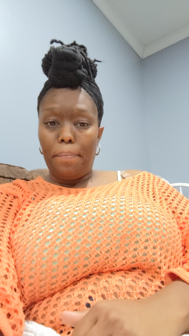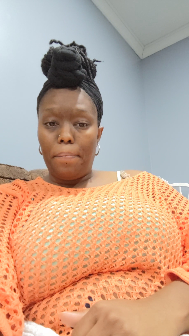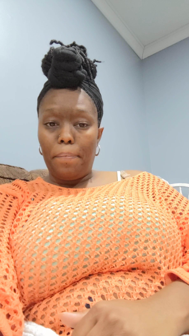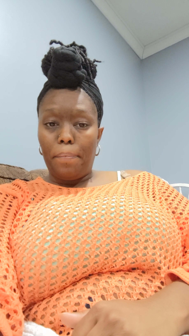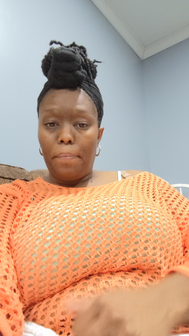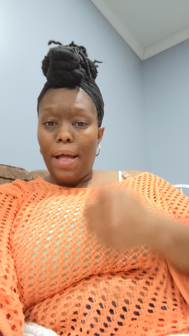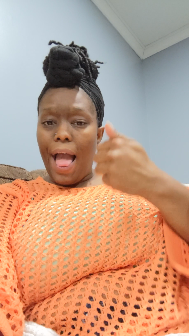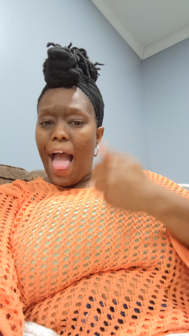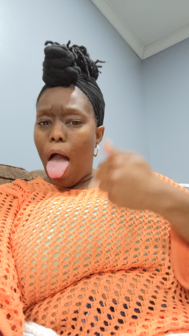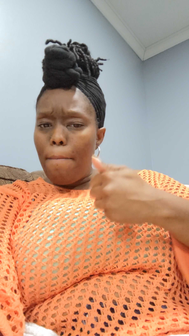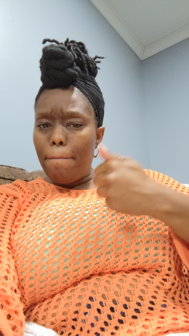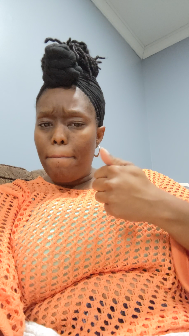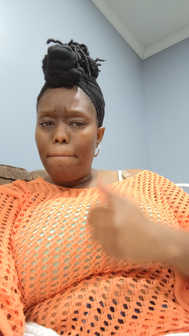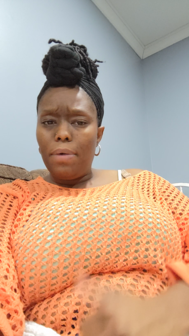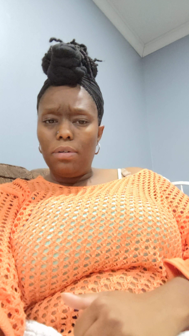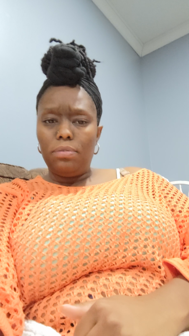help